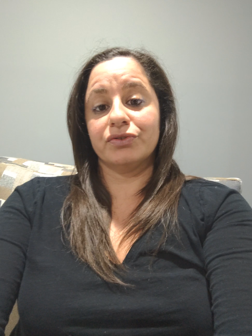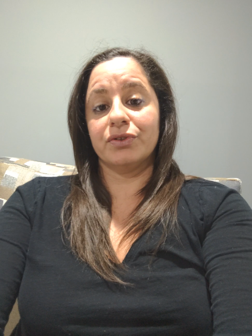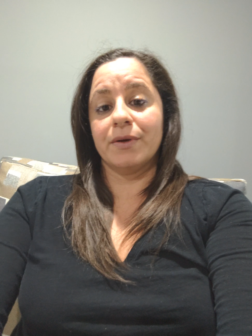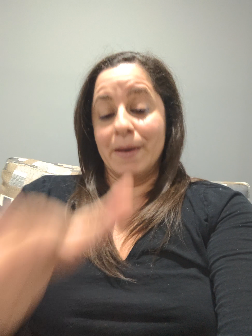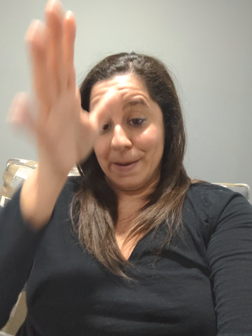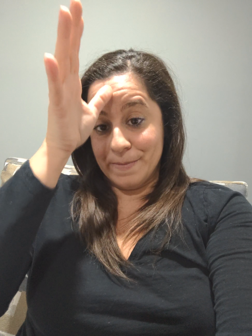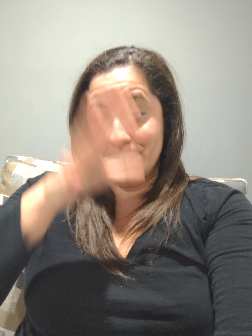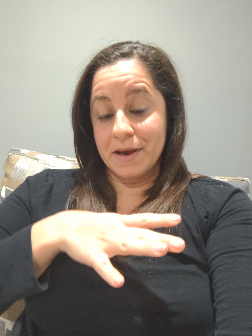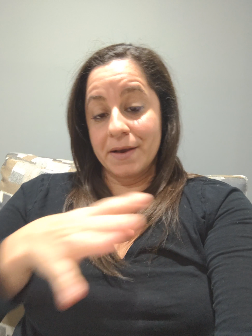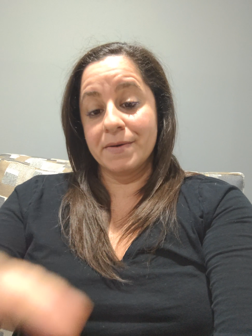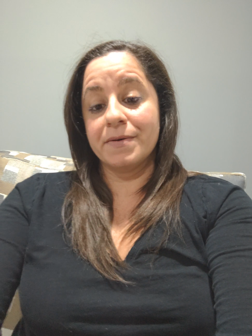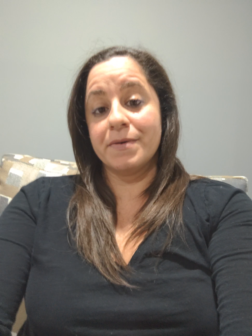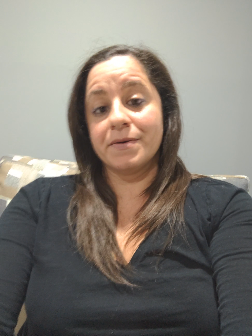man